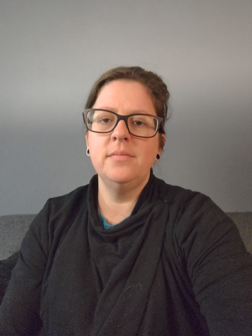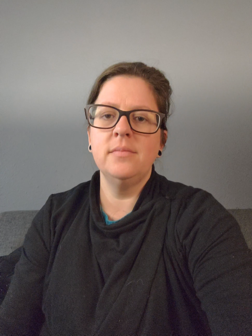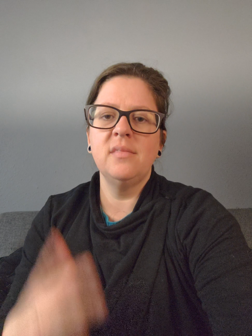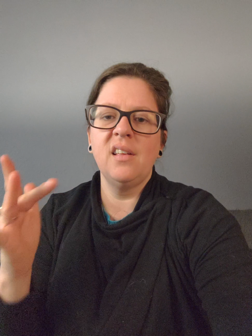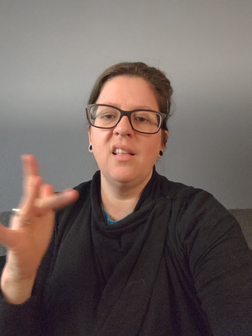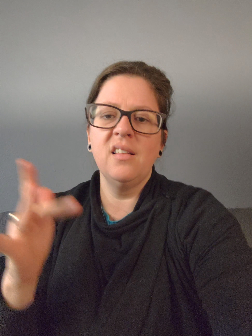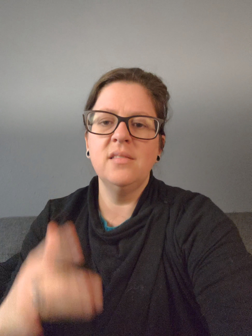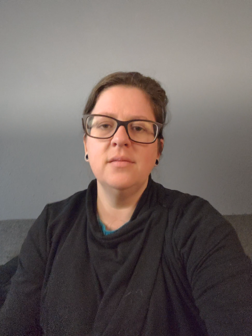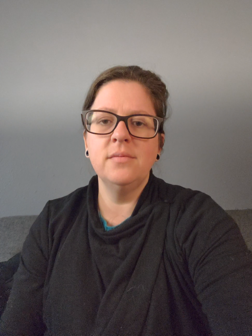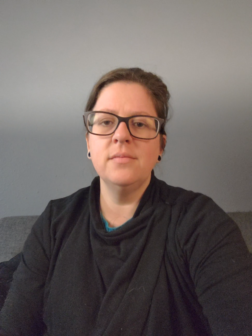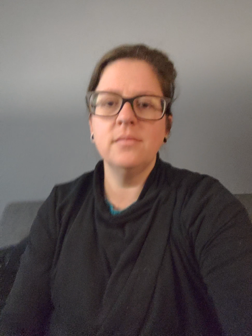yucky